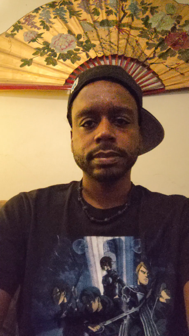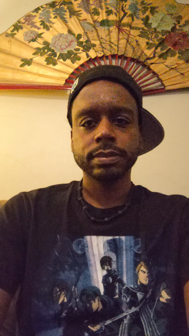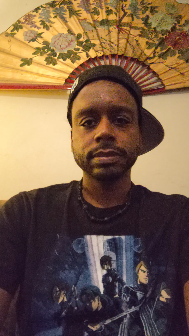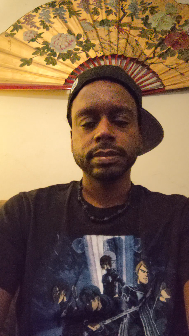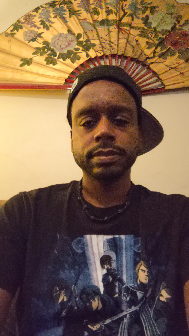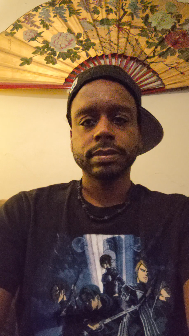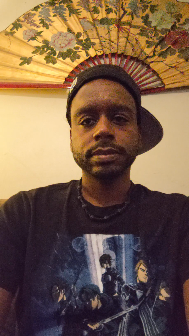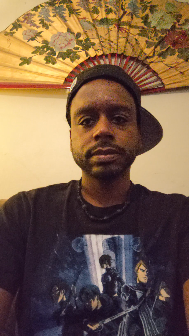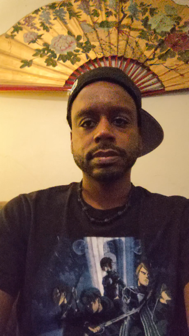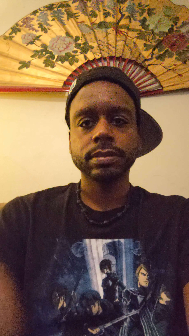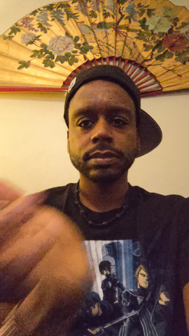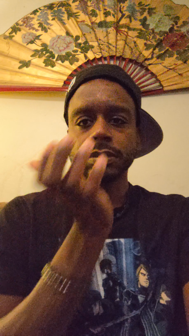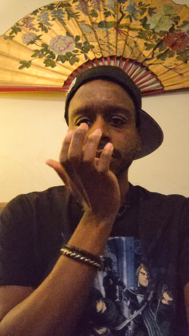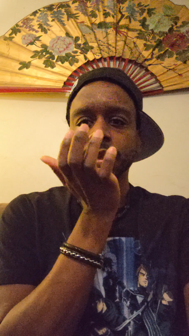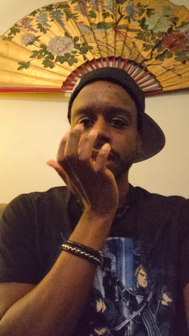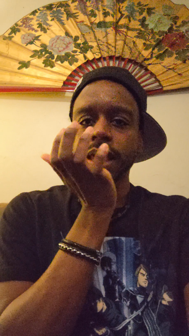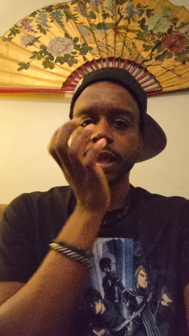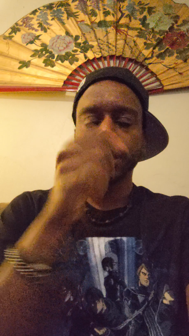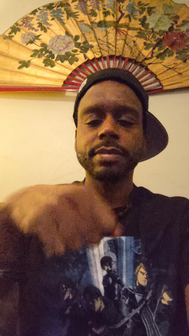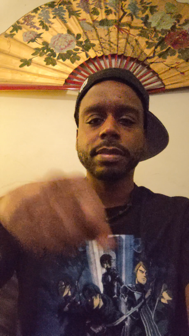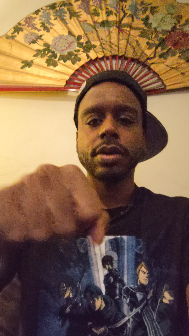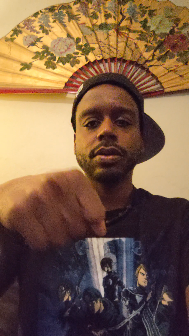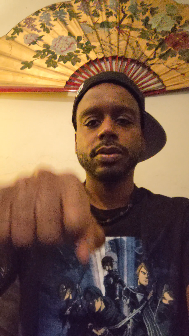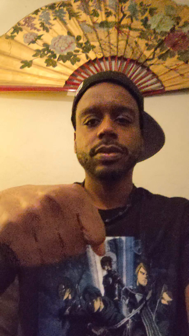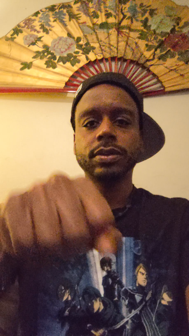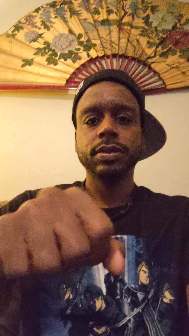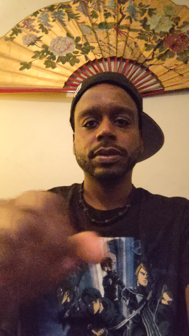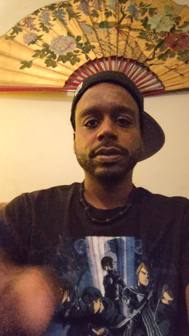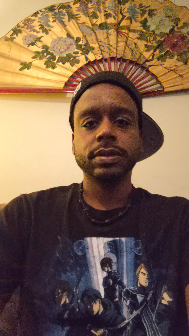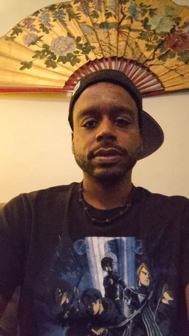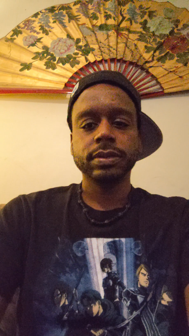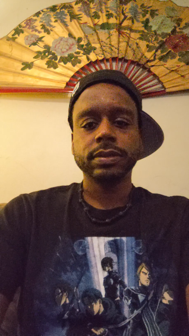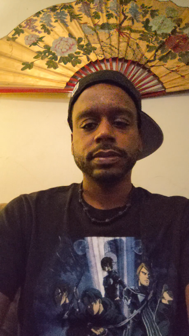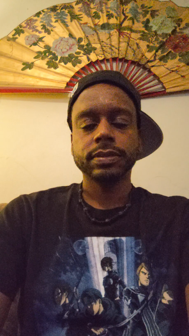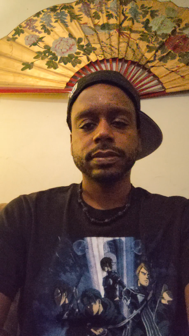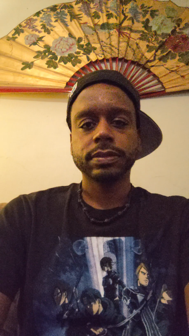lawn mower